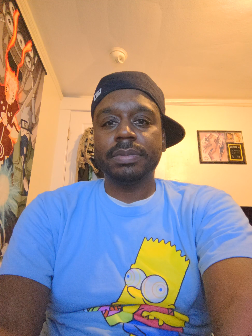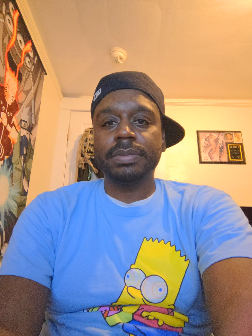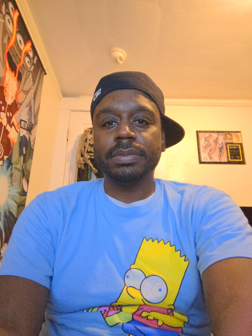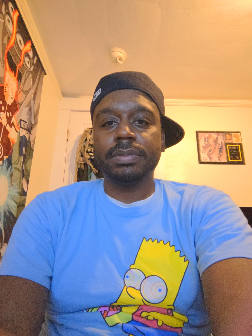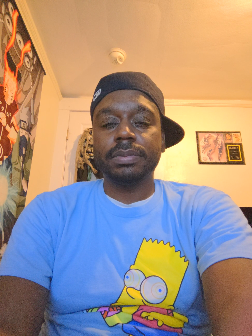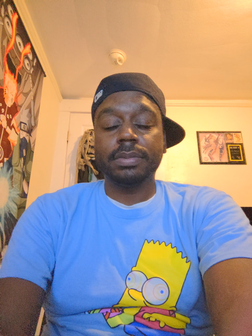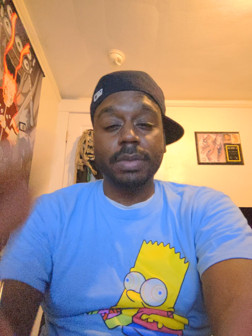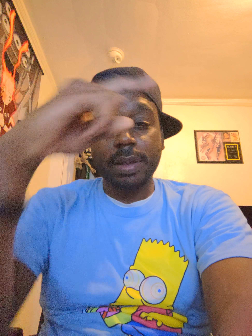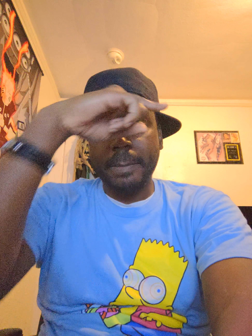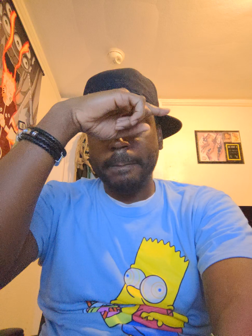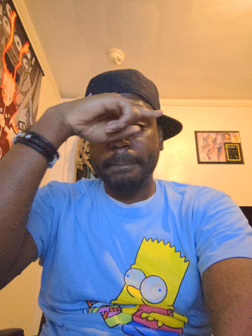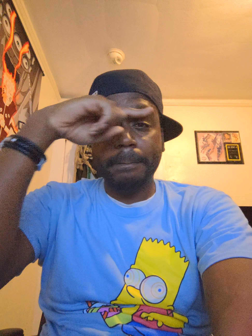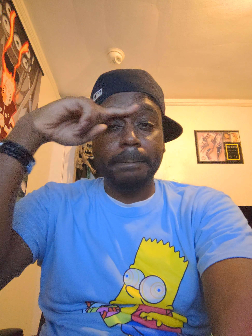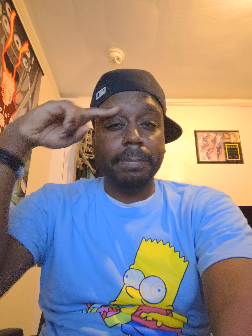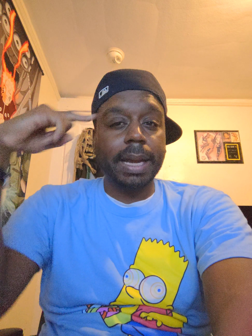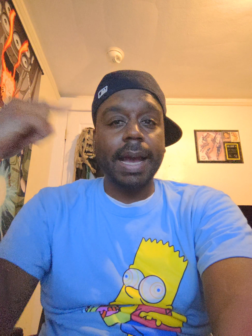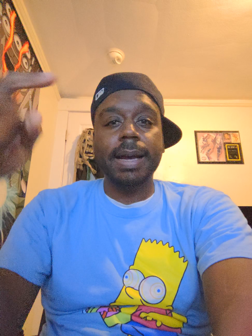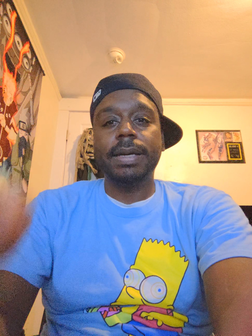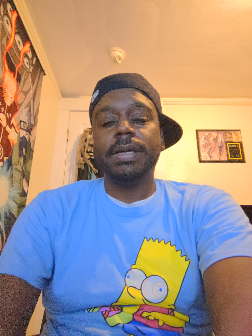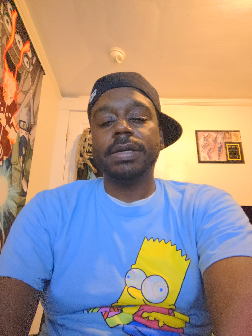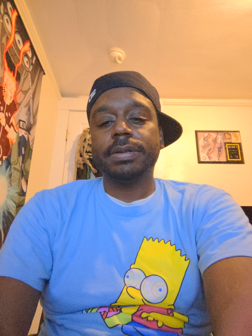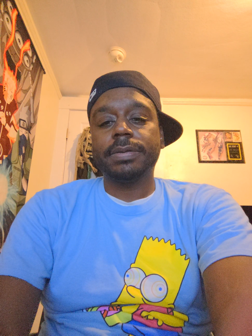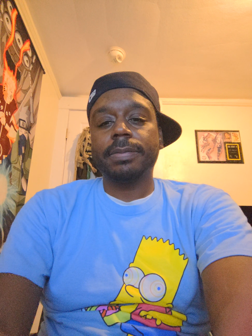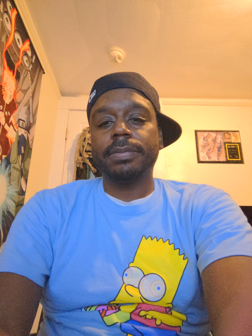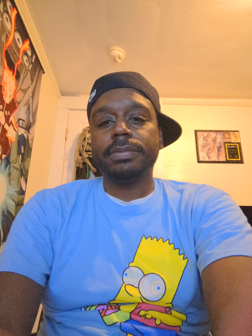black